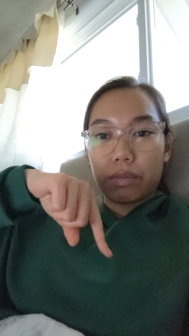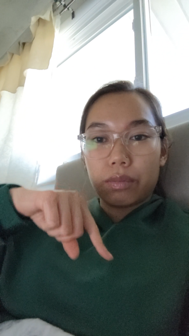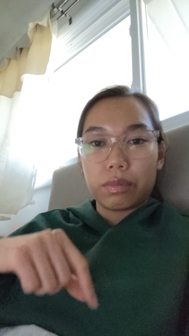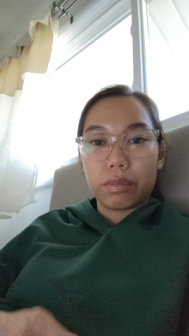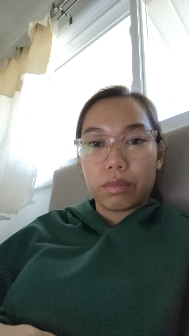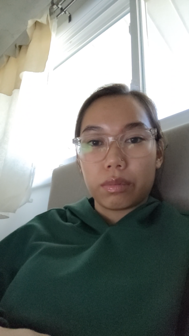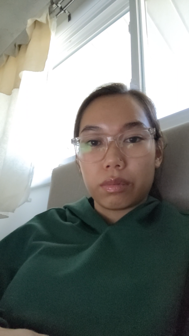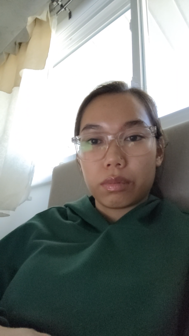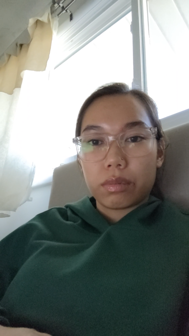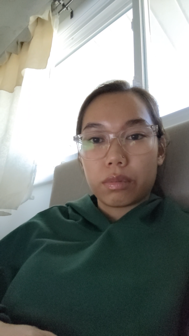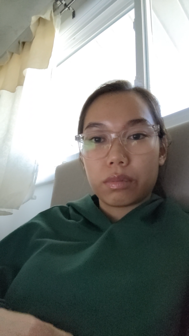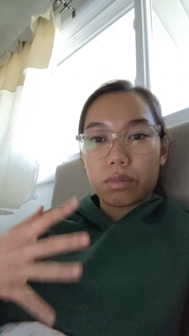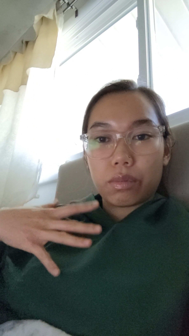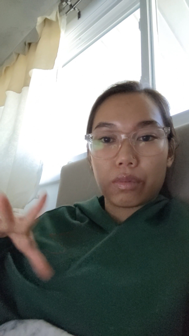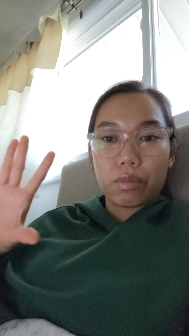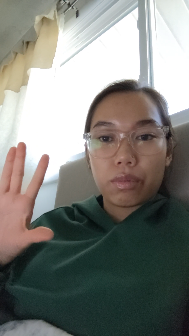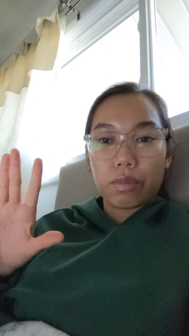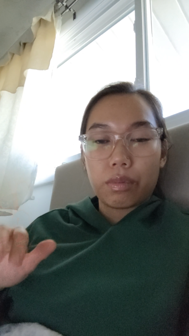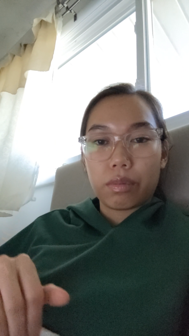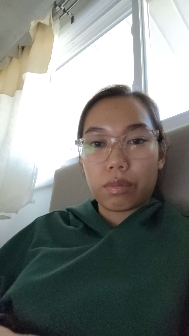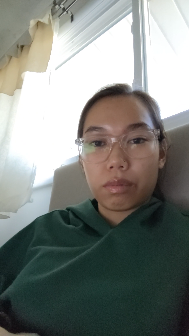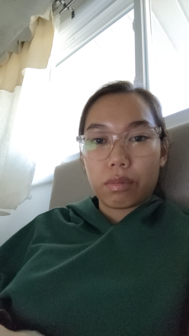dress